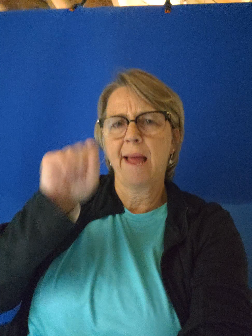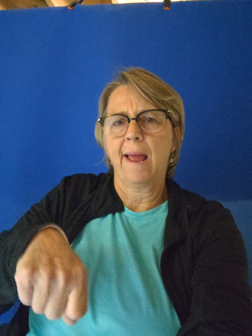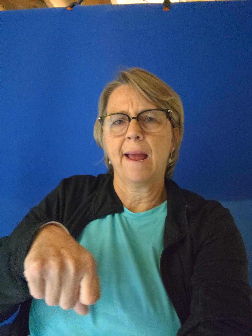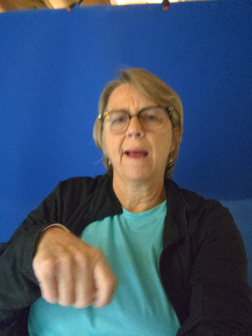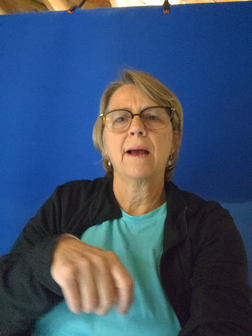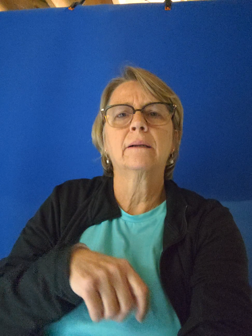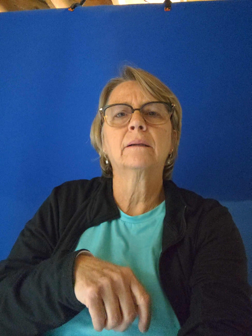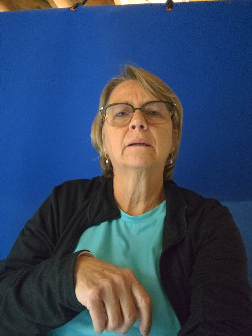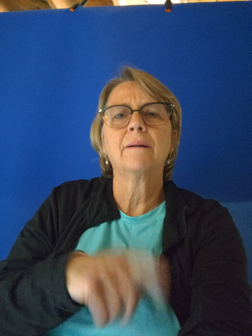can